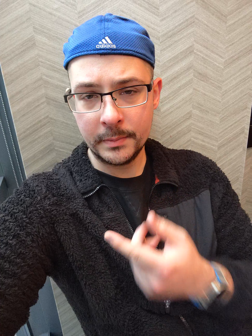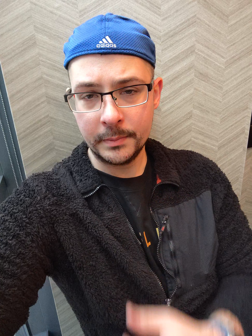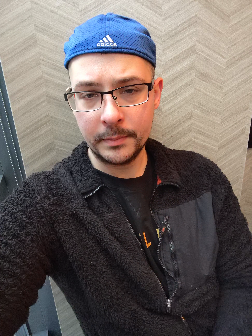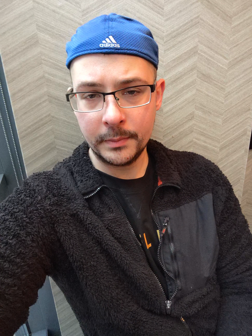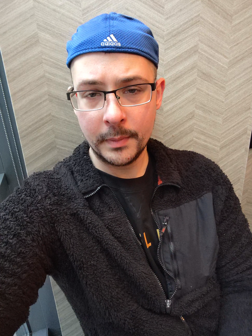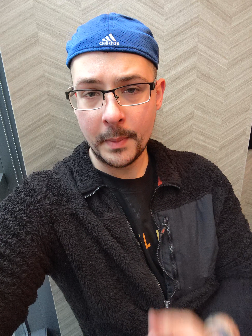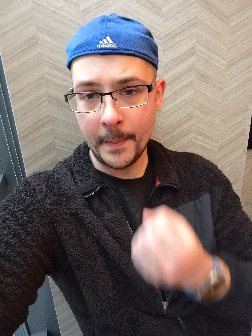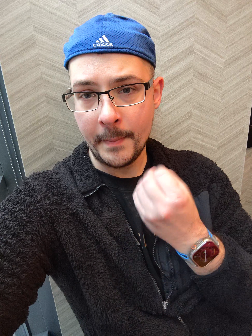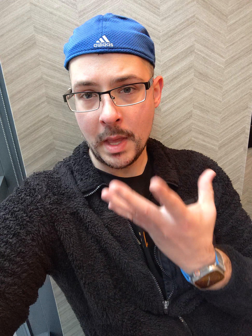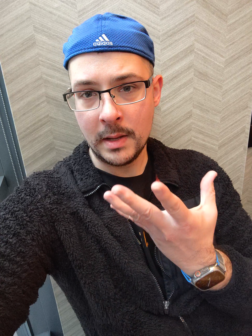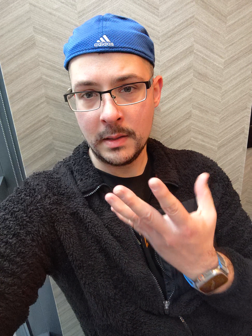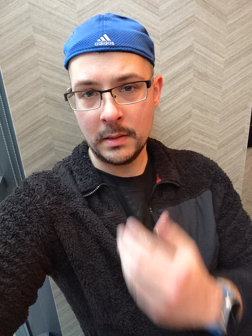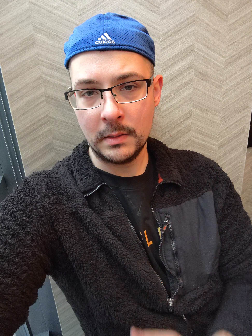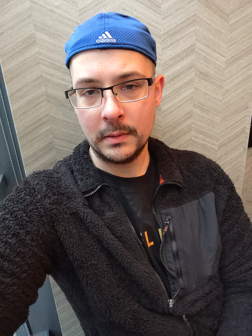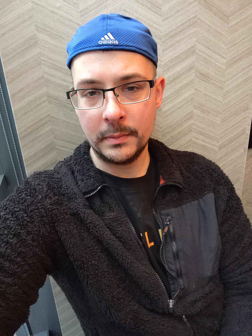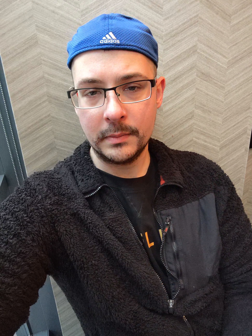many